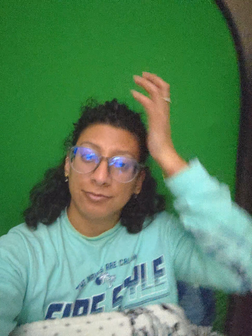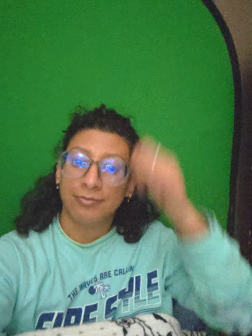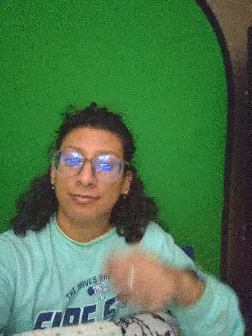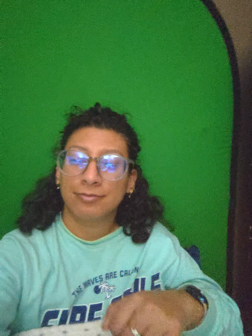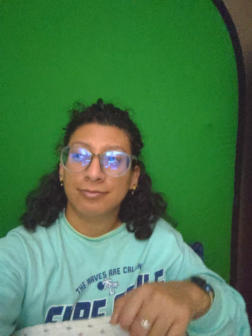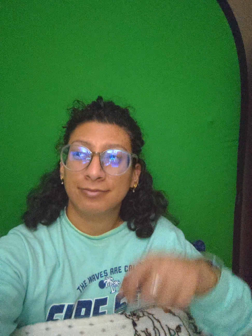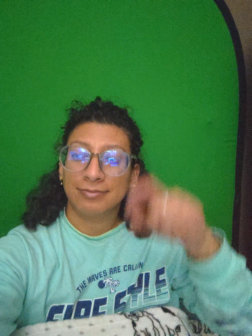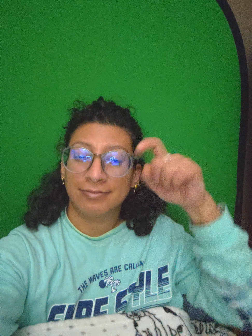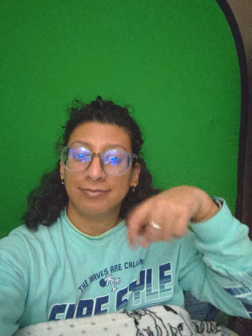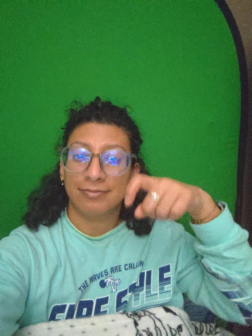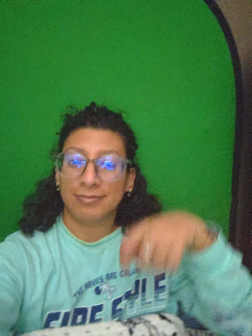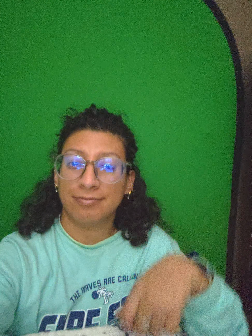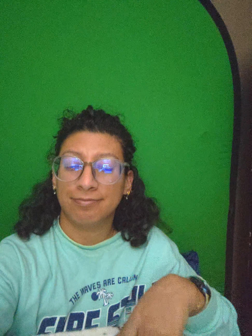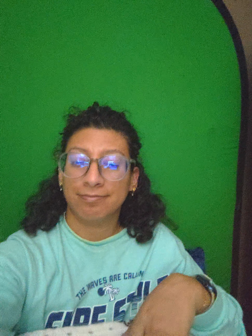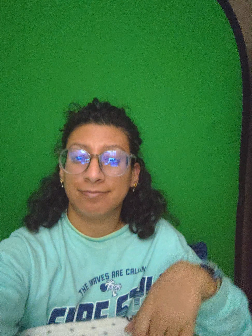time